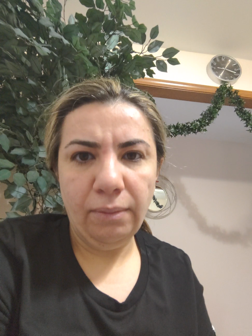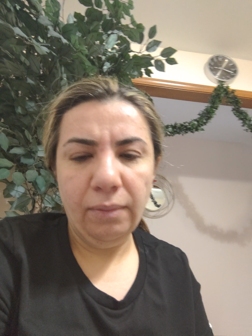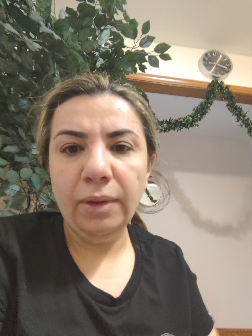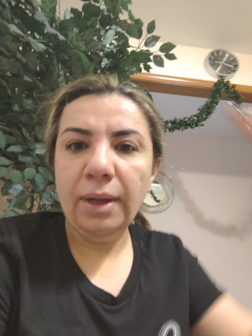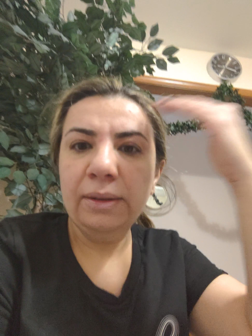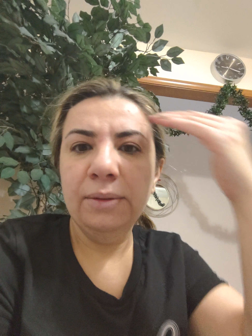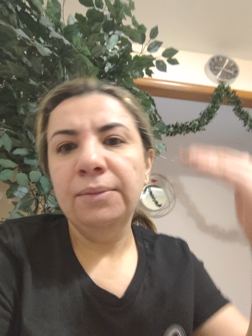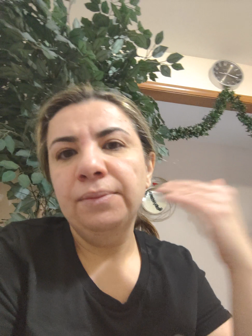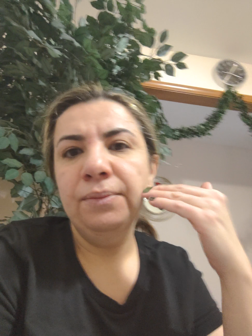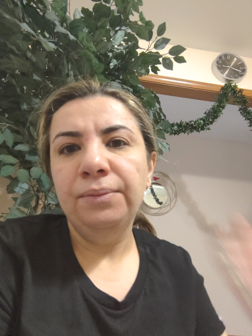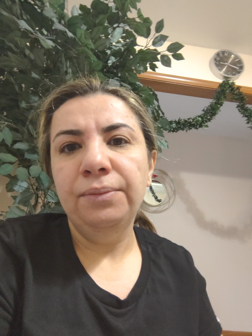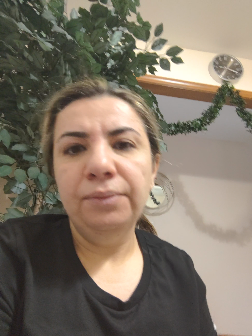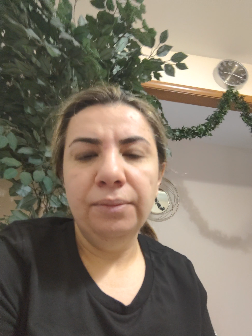head